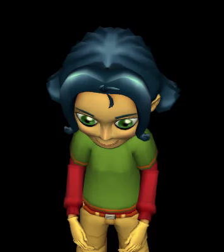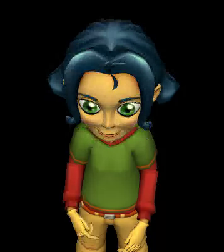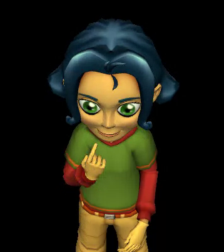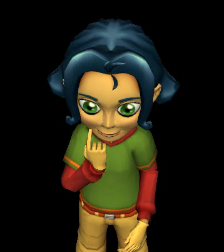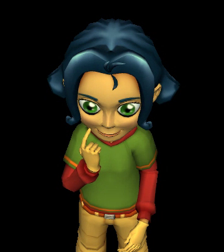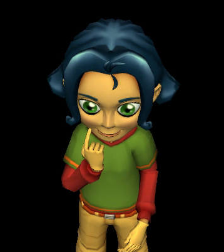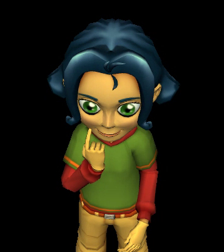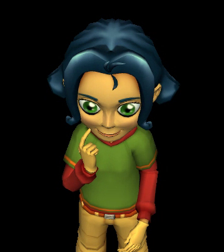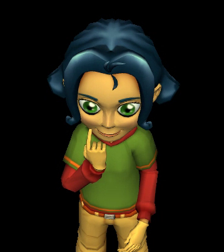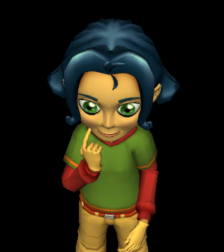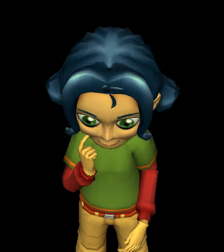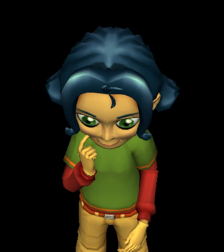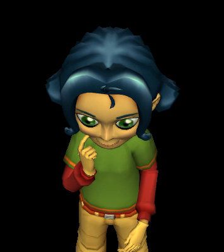سكر